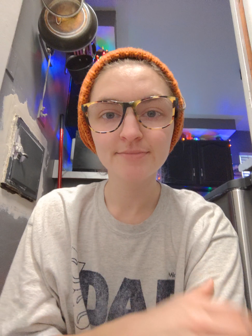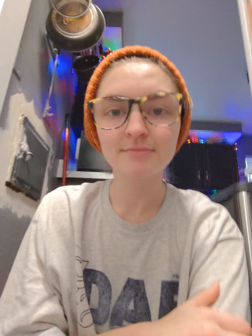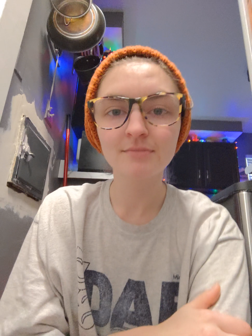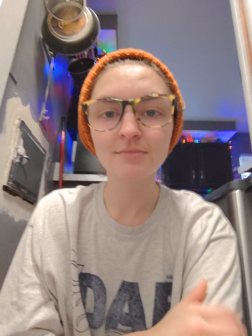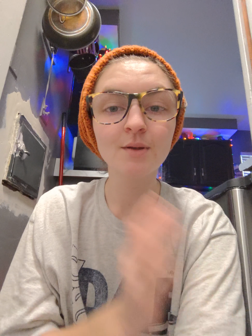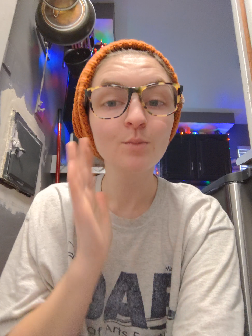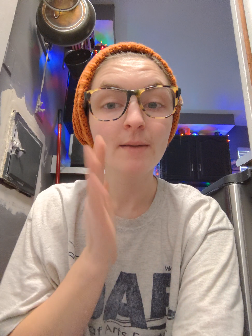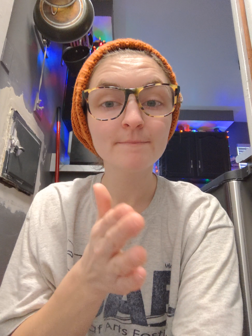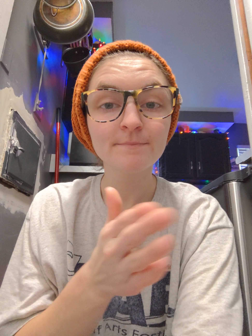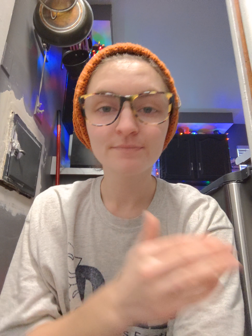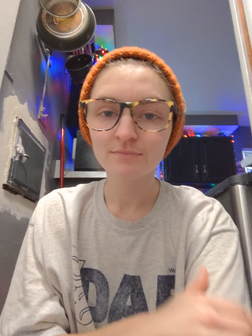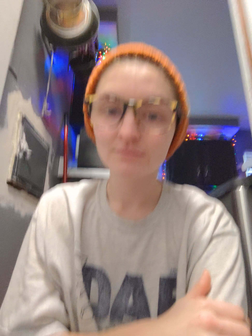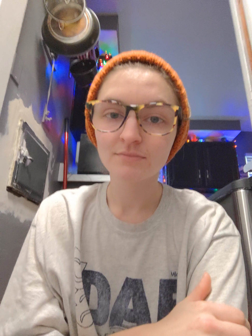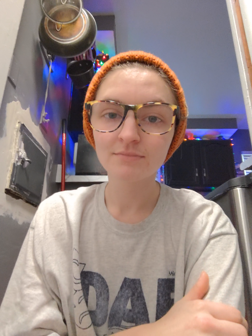will